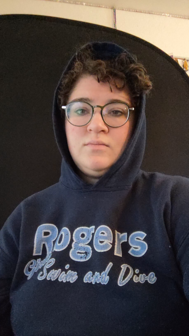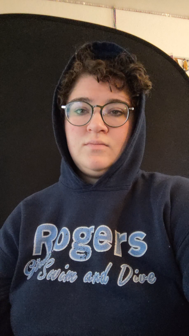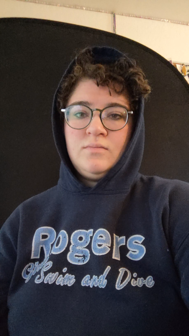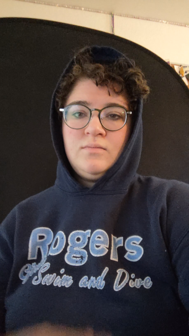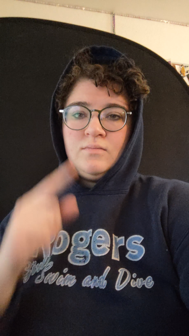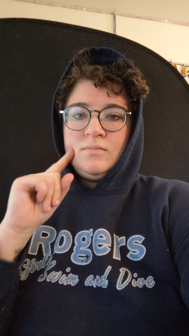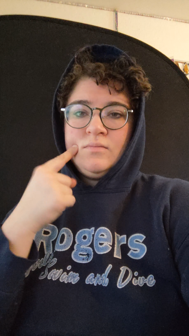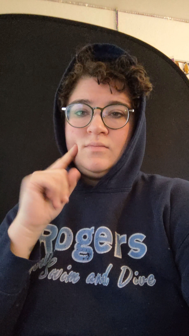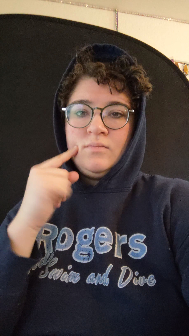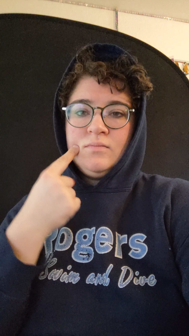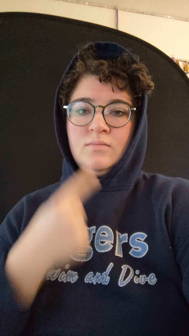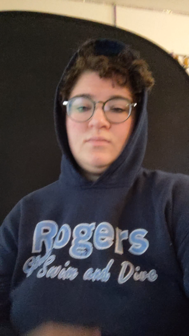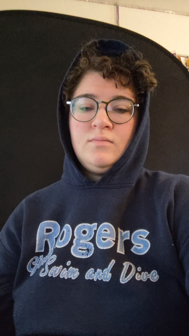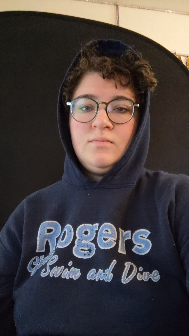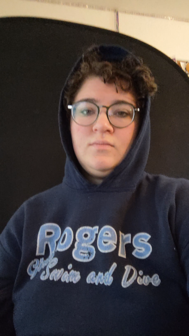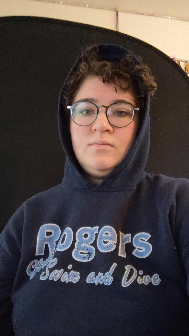candy